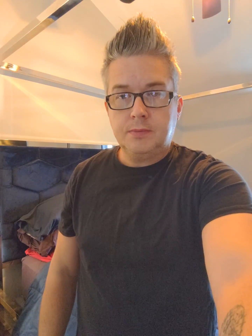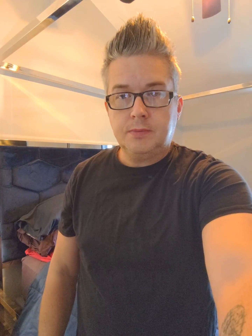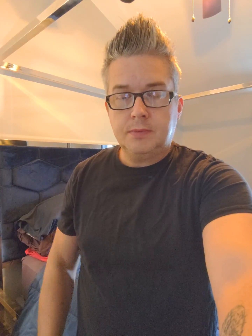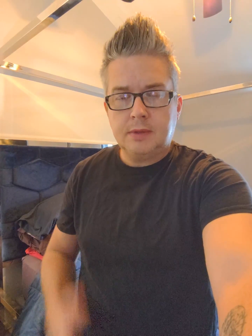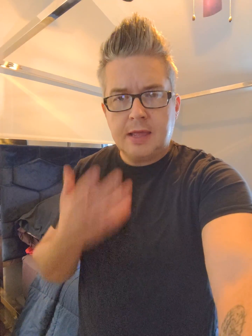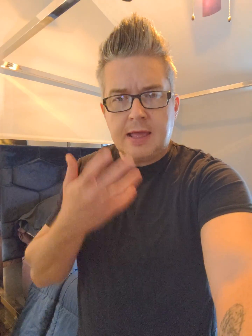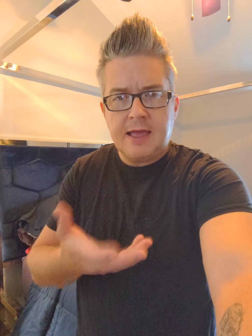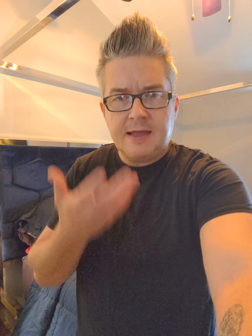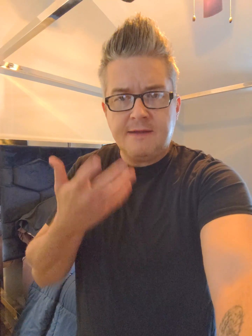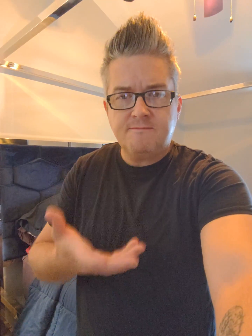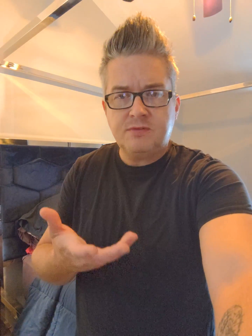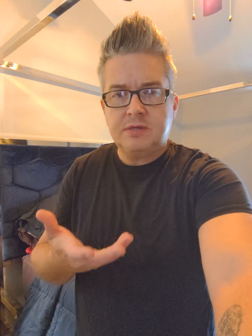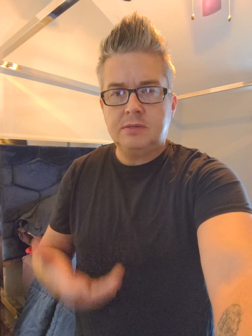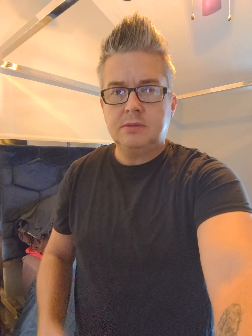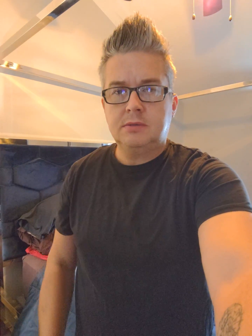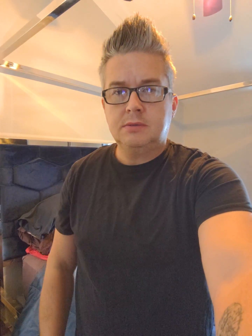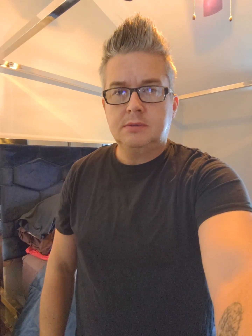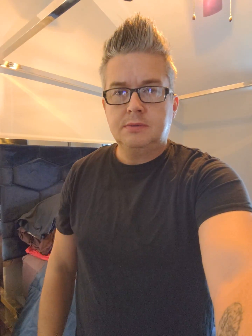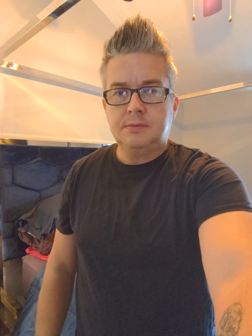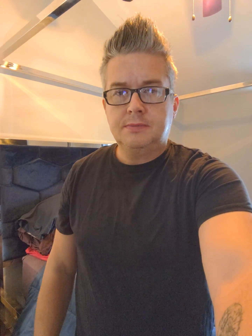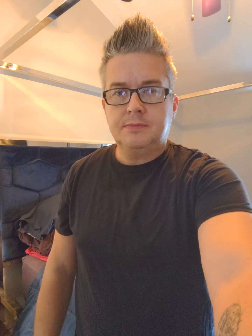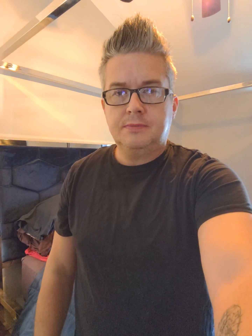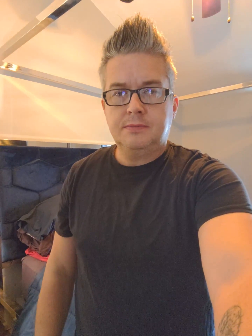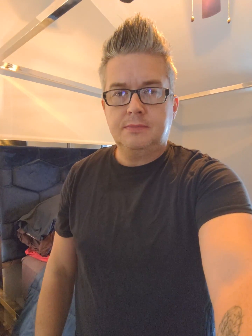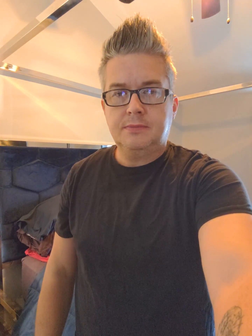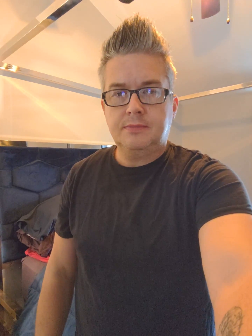heavy